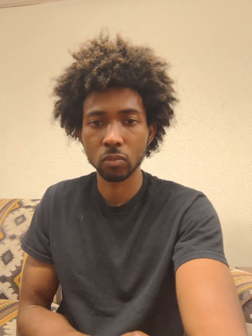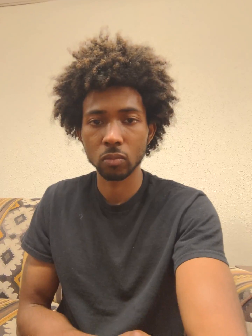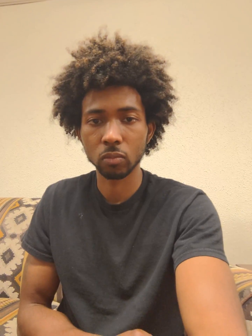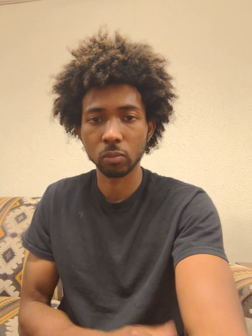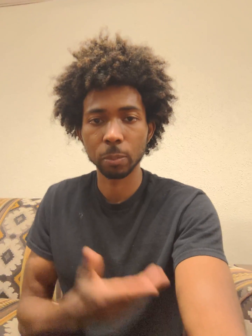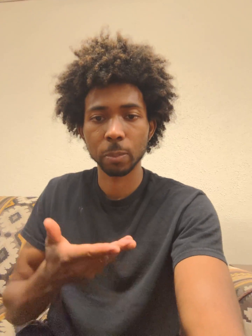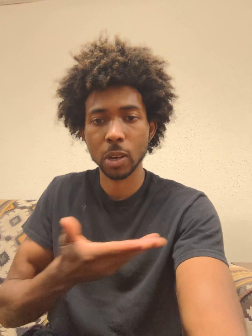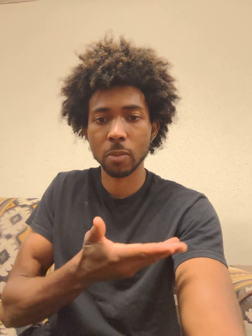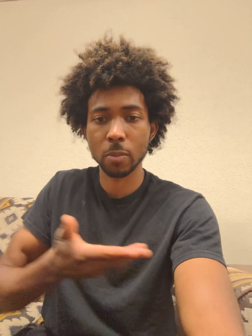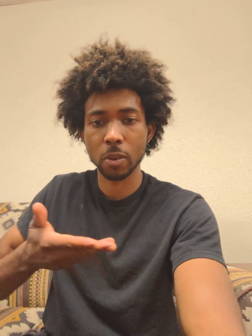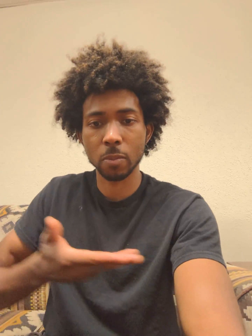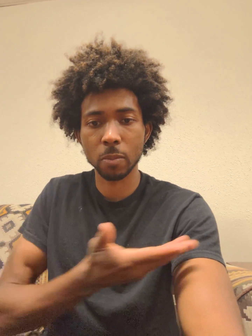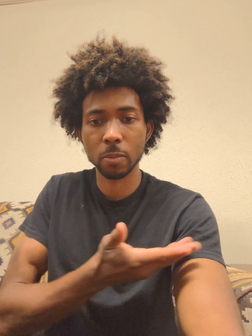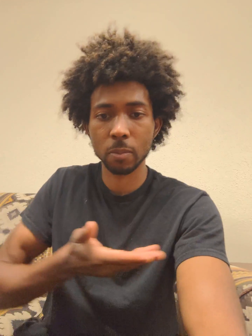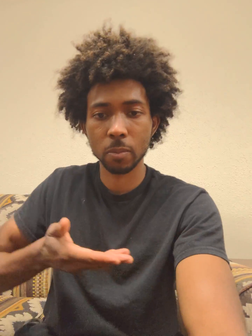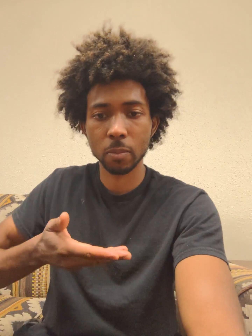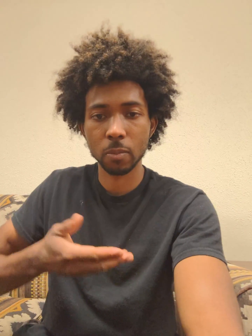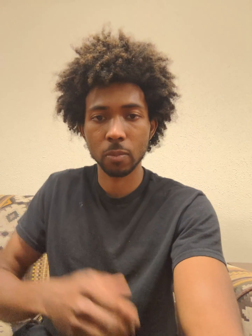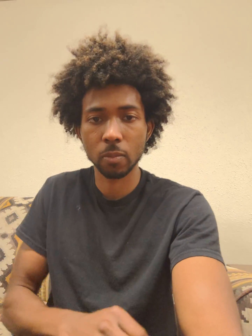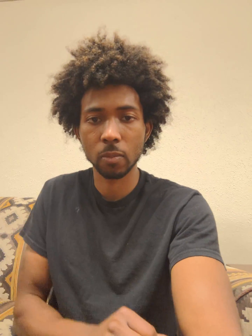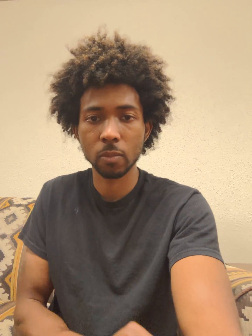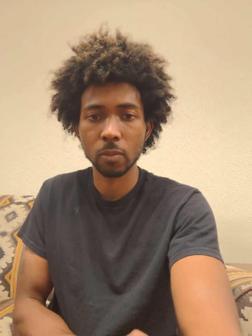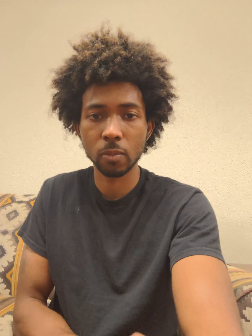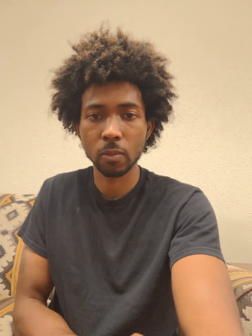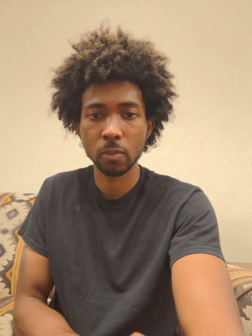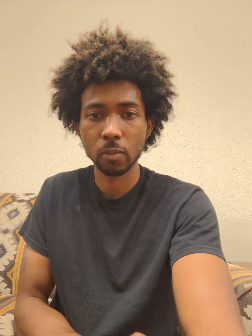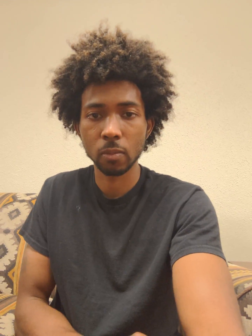baby